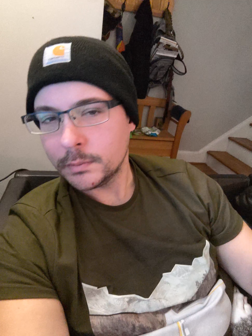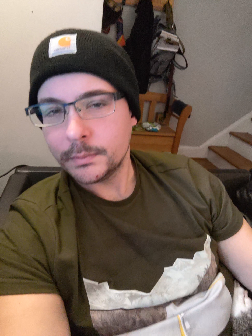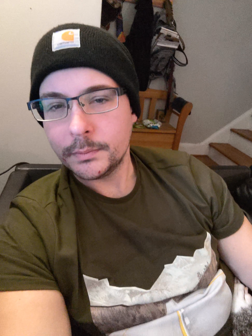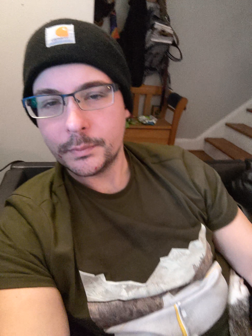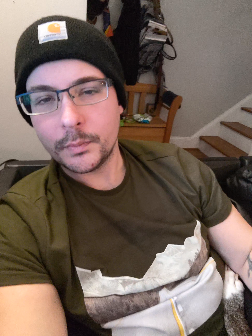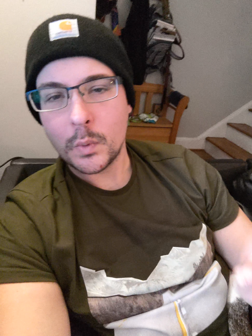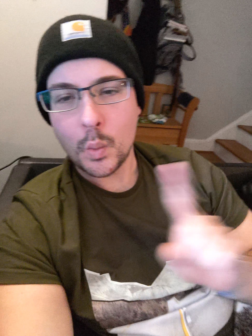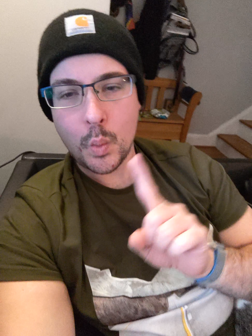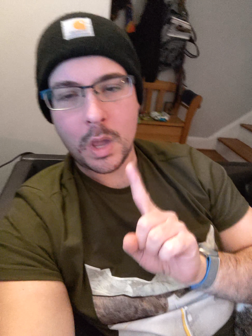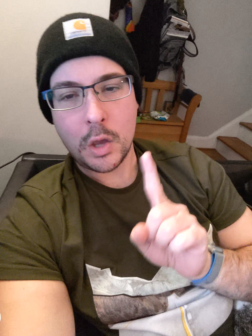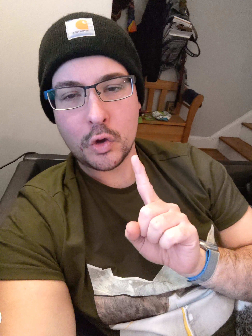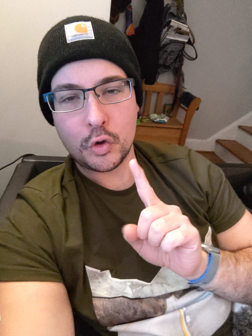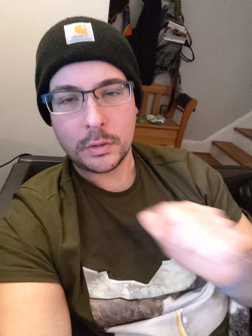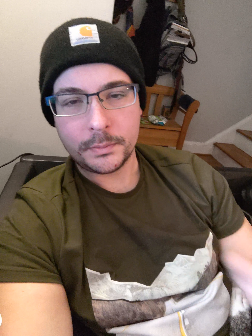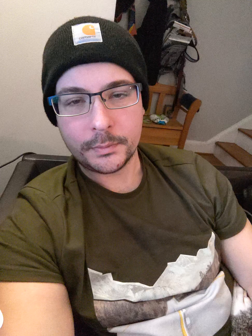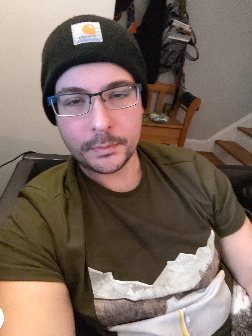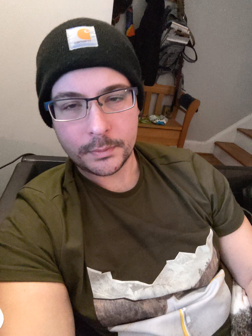where